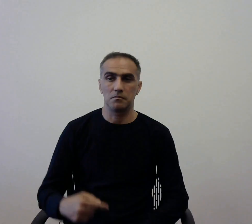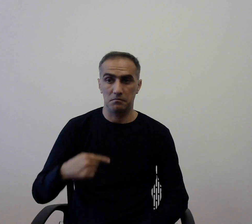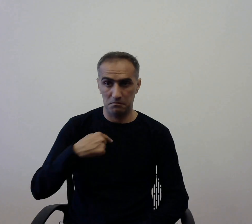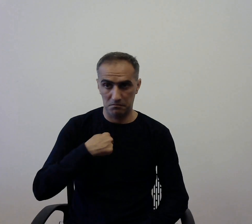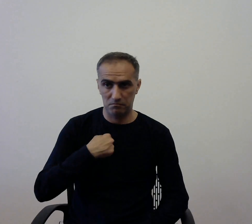mən